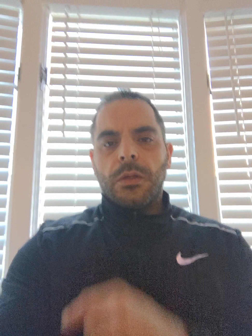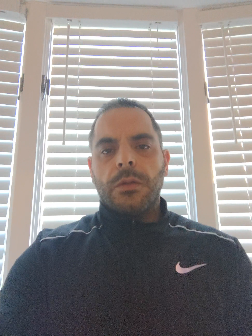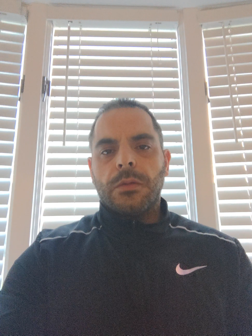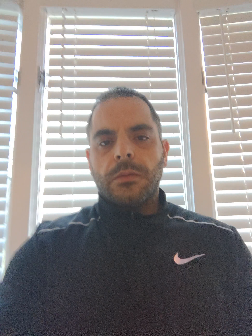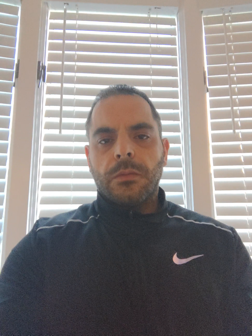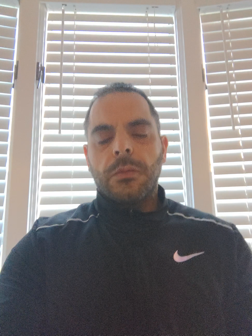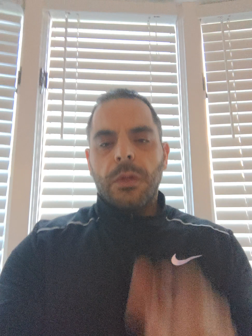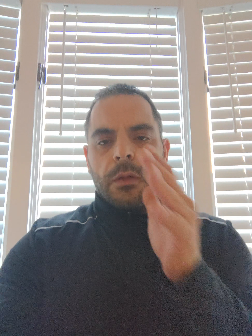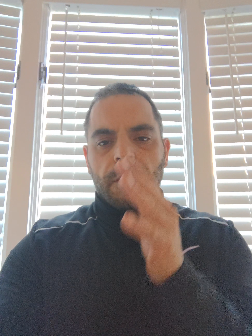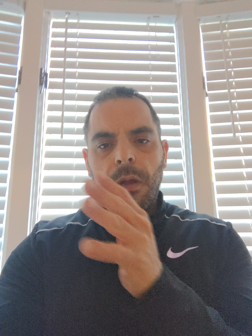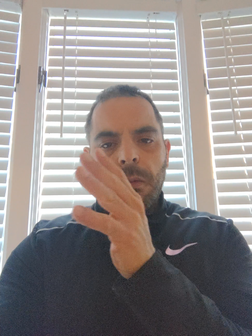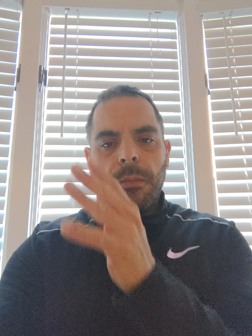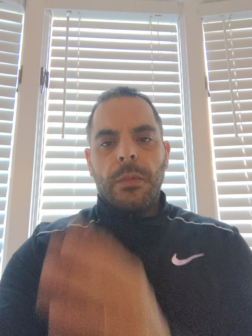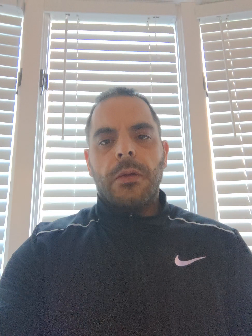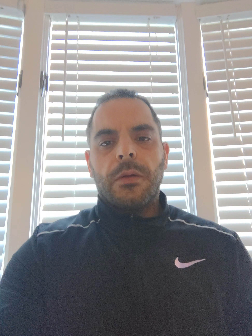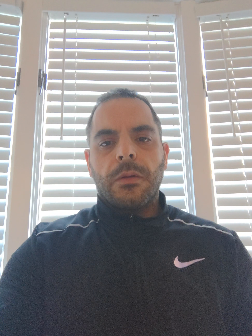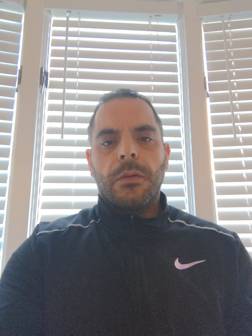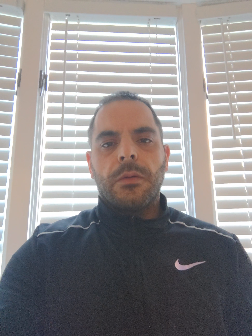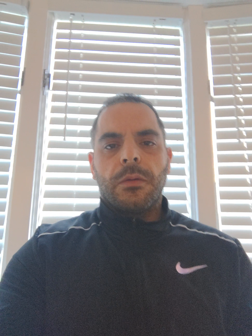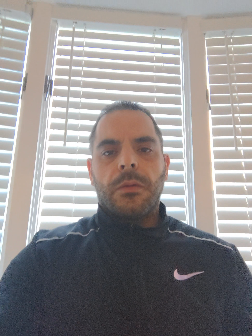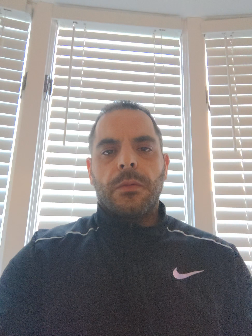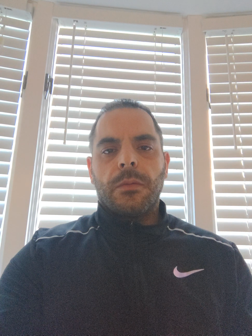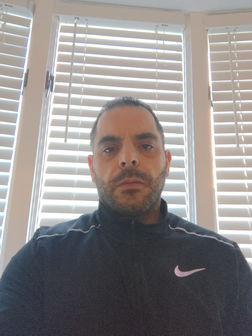farm